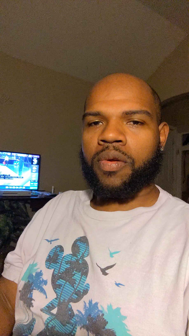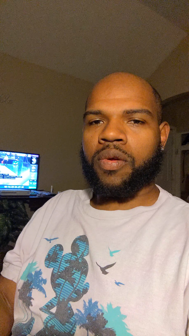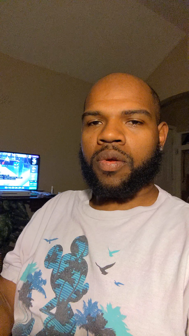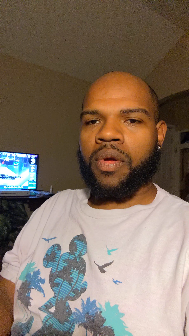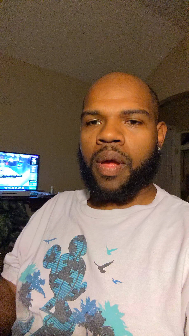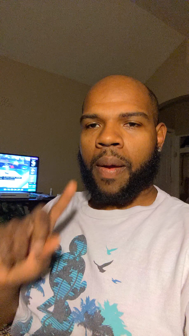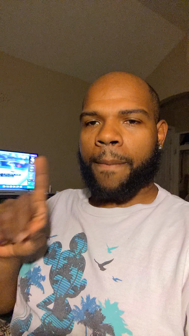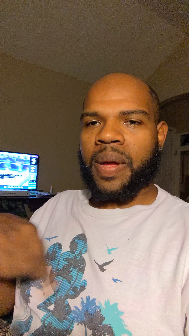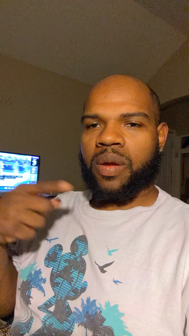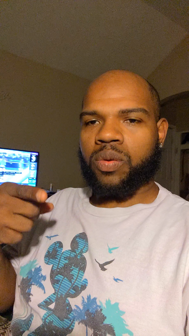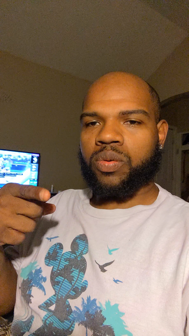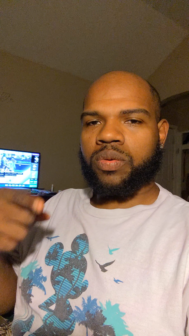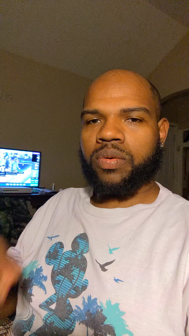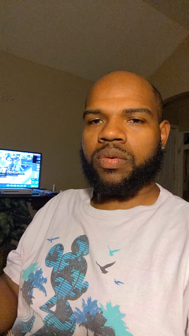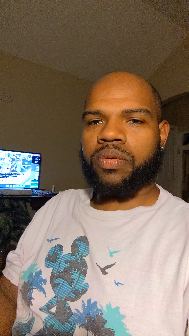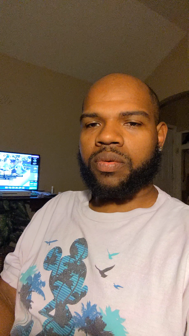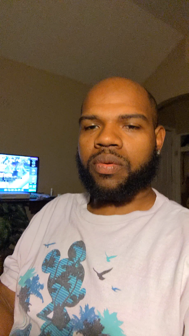about